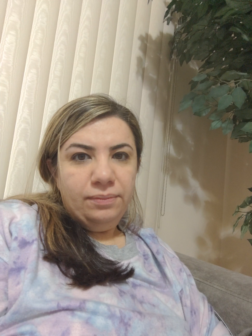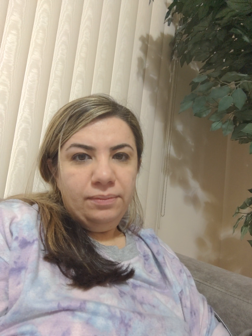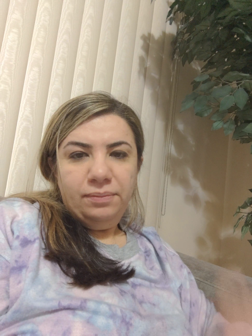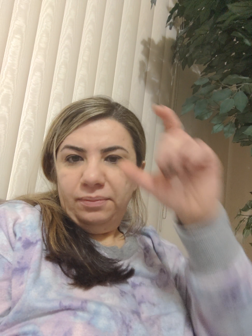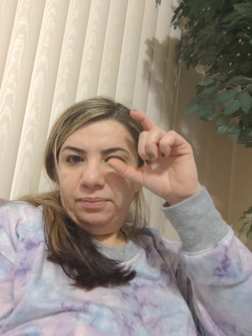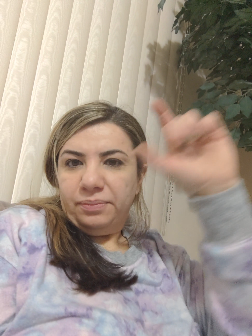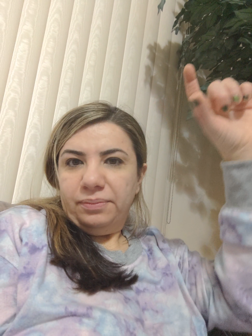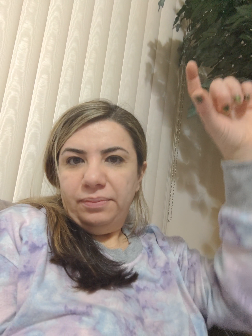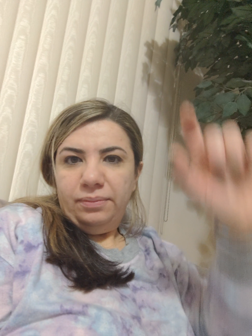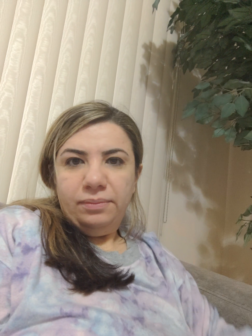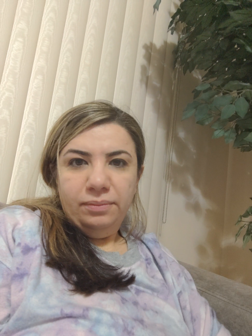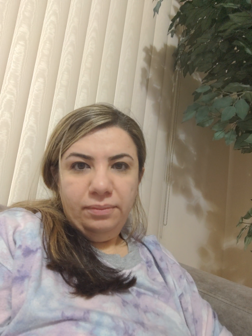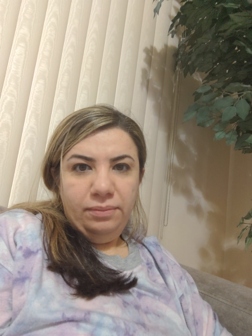moon